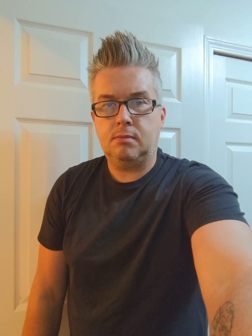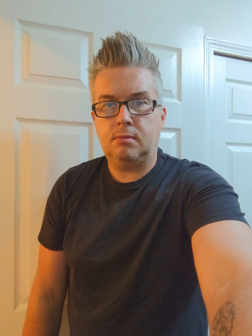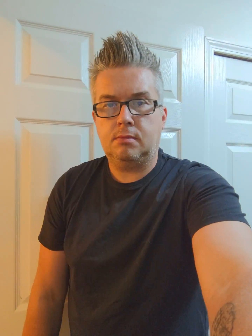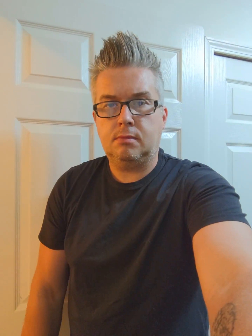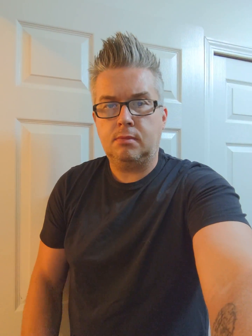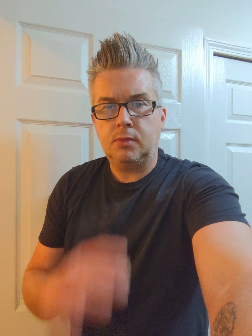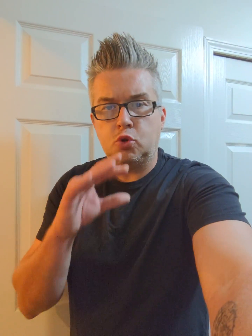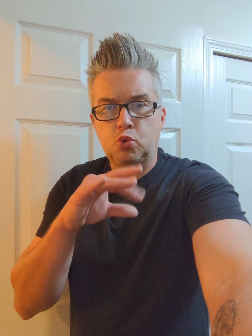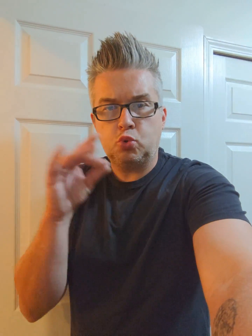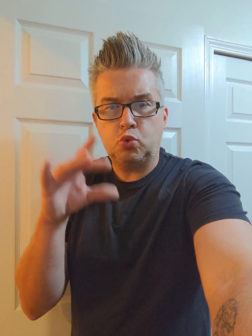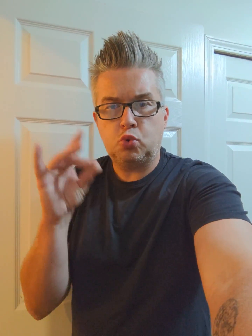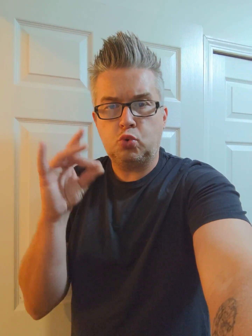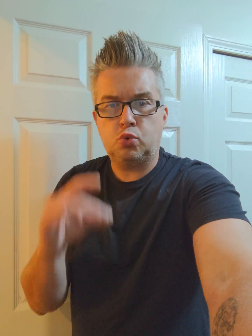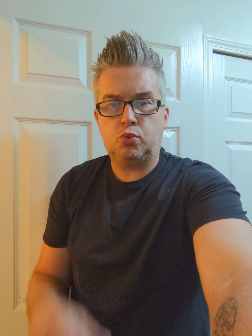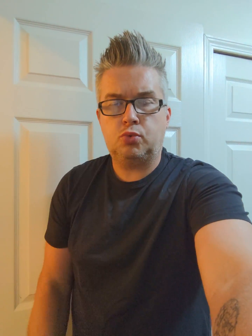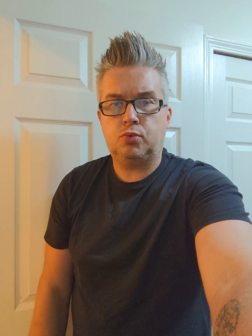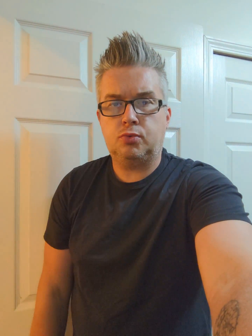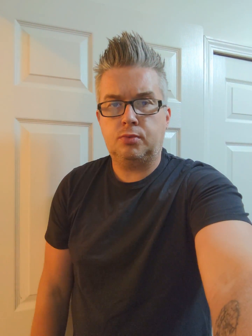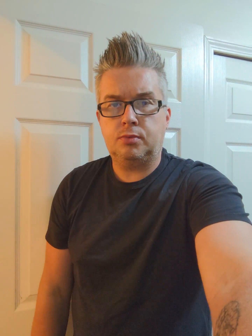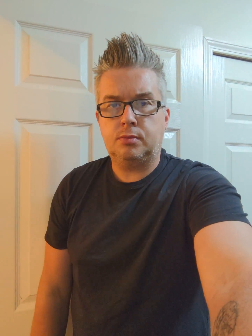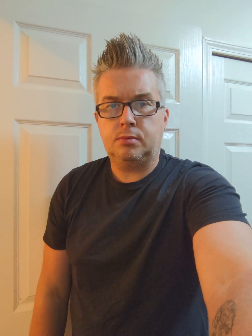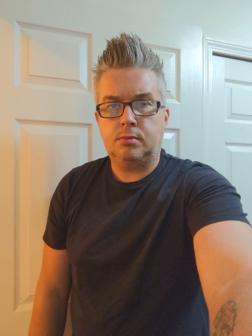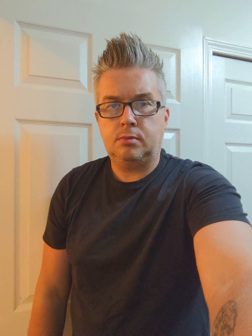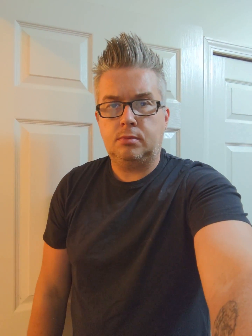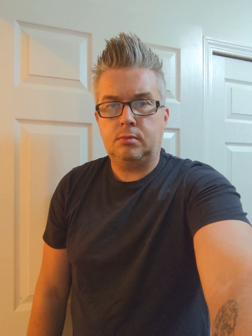choose